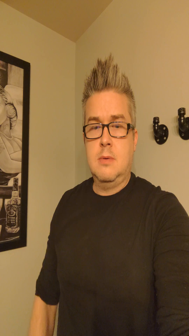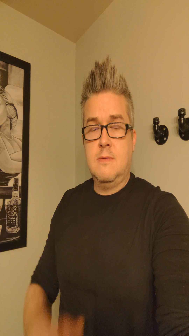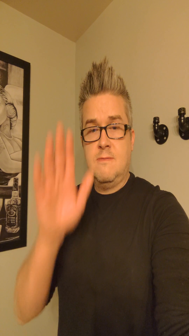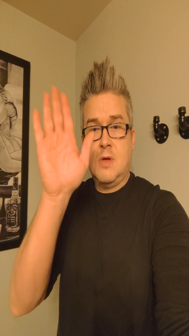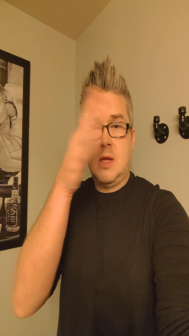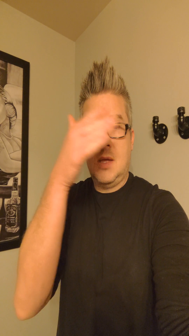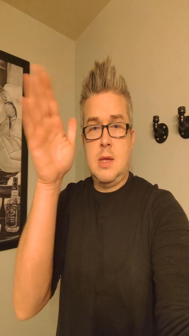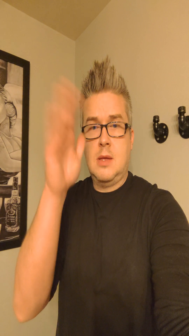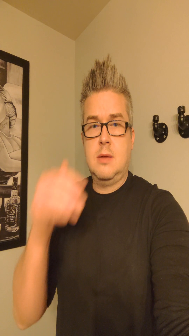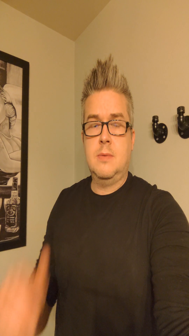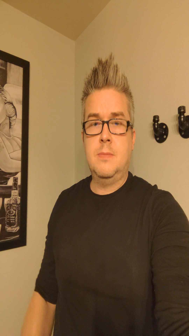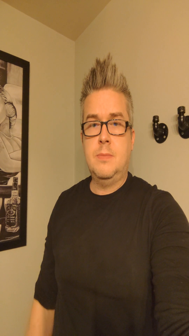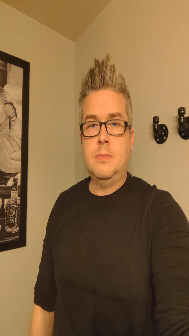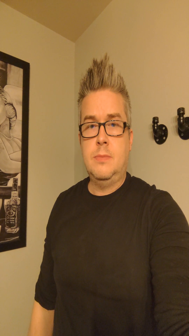flag